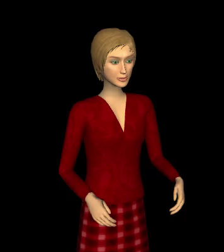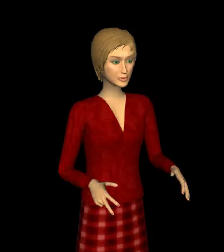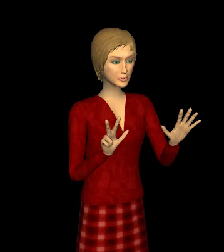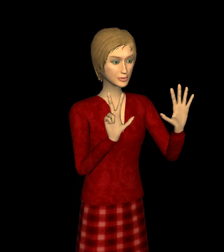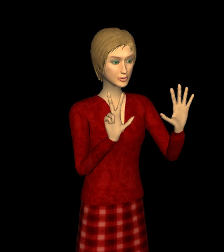8